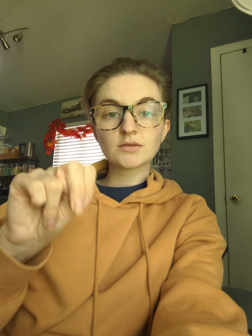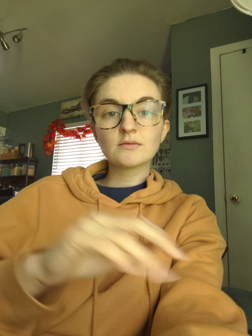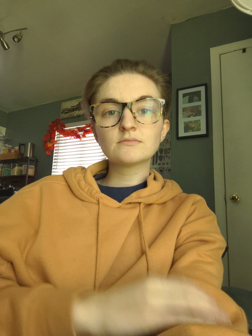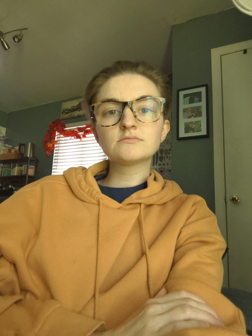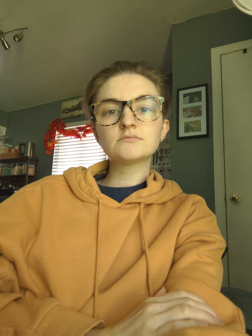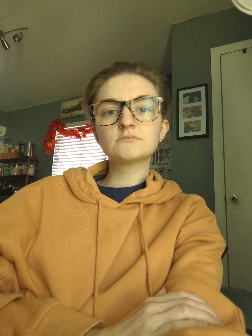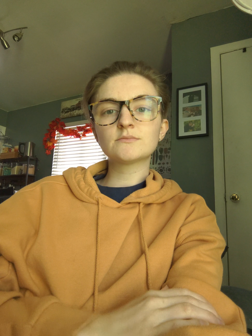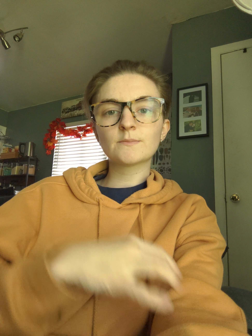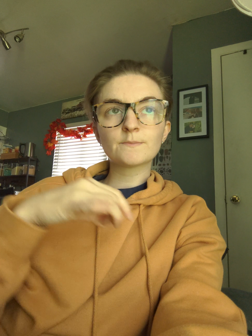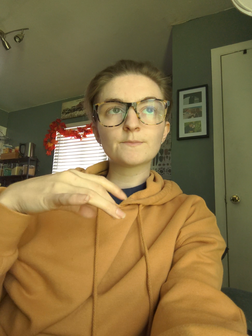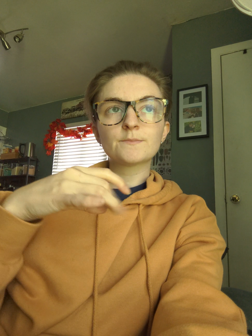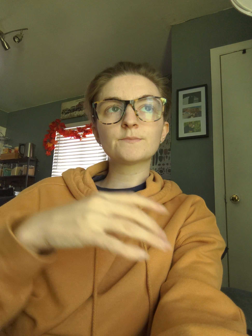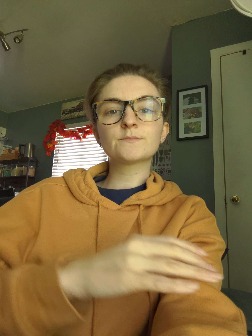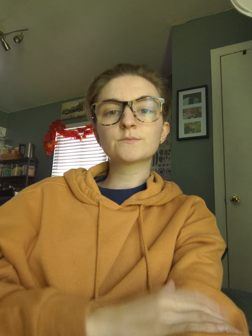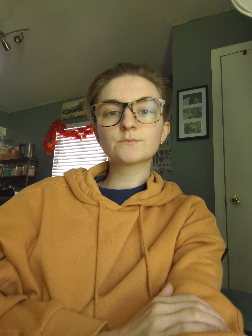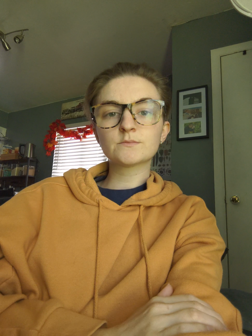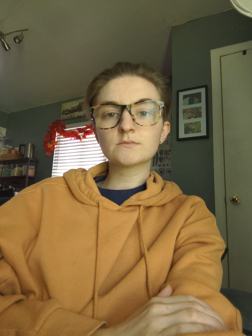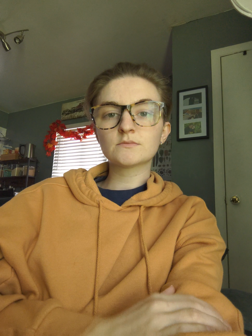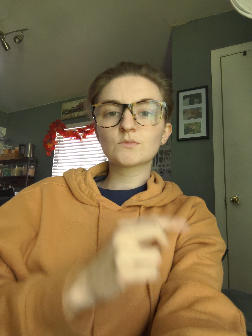pumpkin